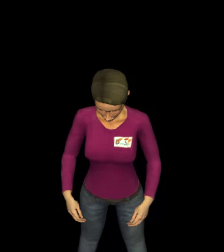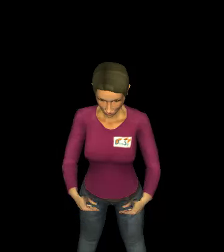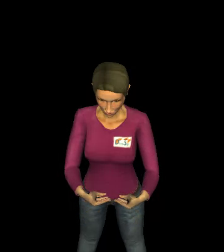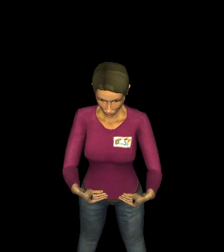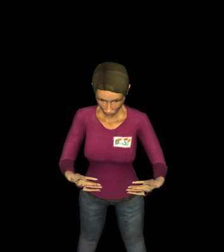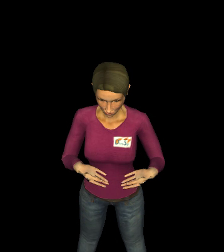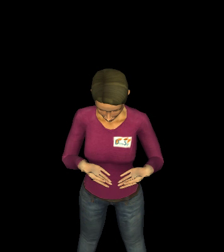طبق